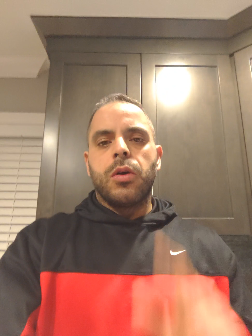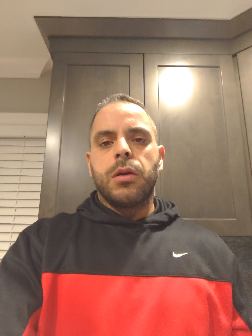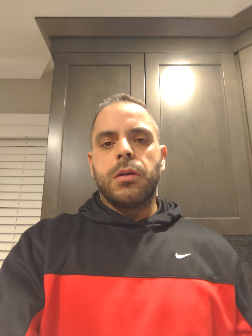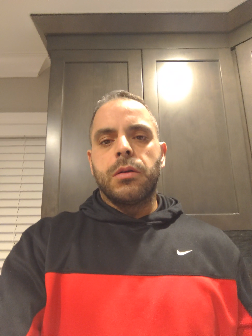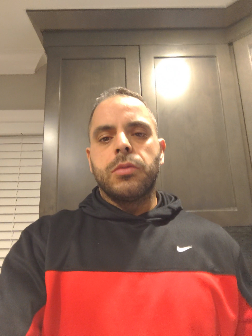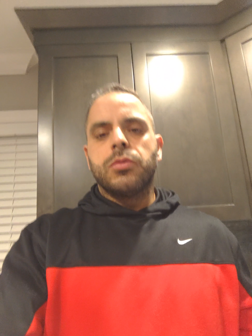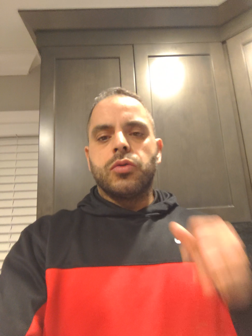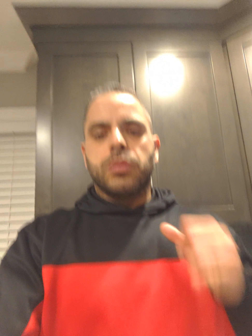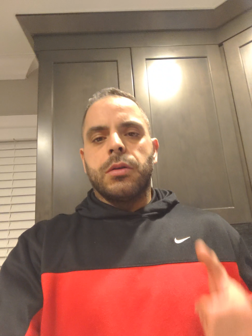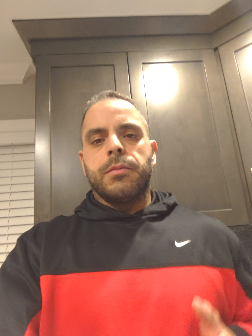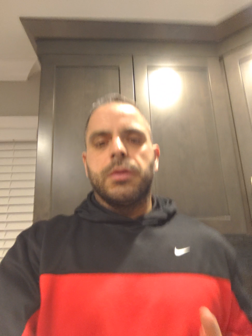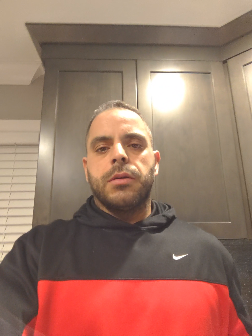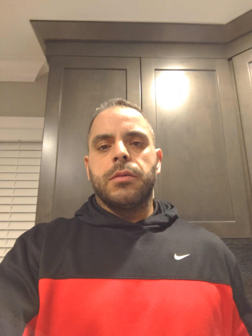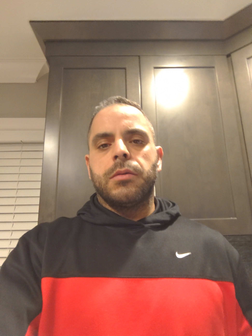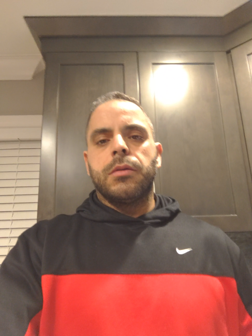pajamas